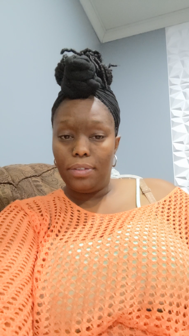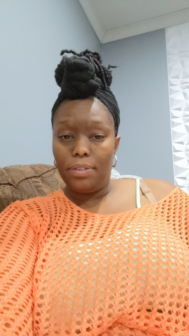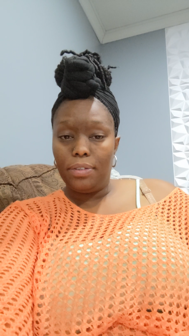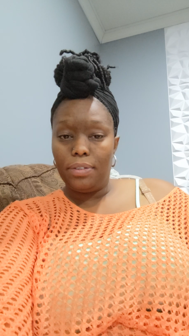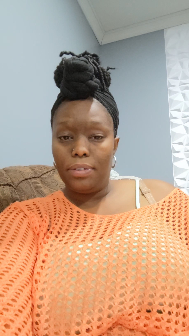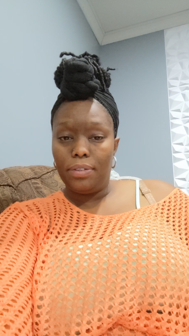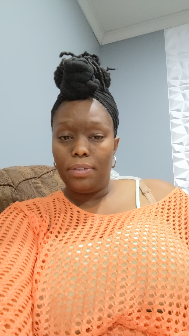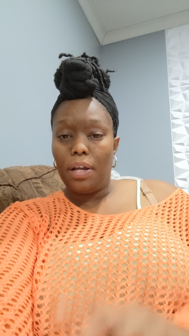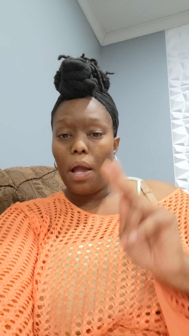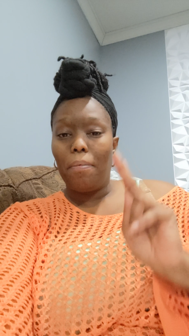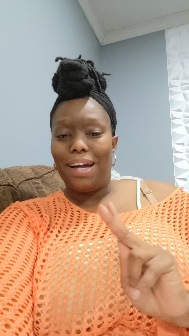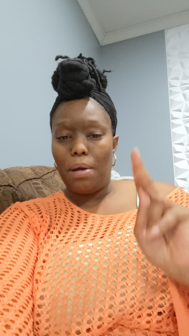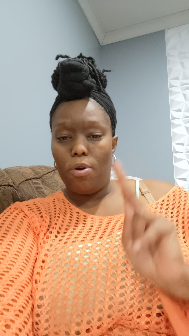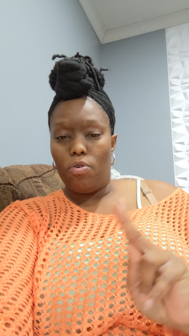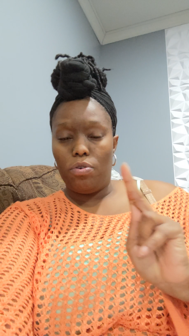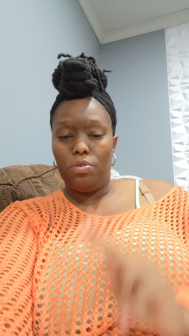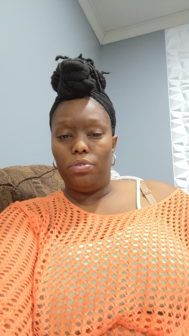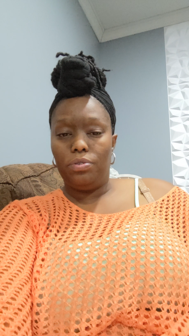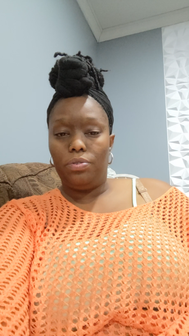people